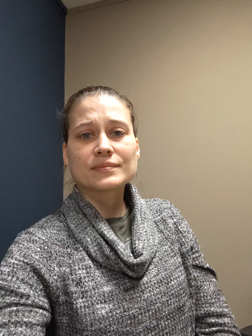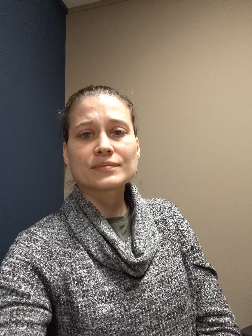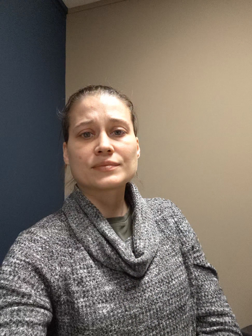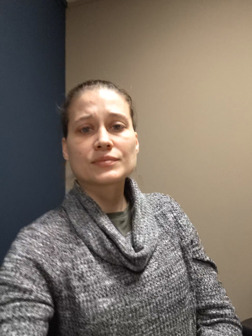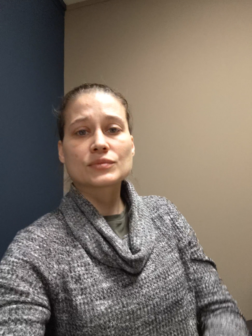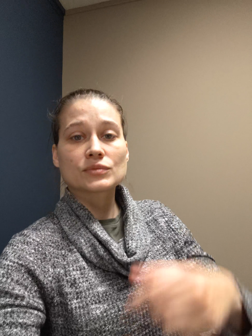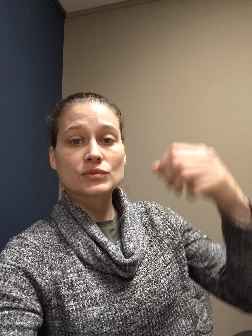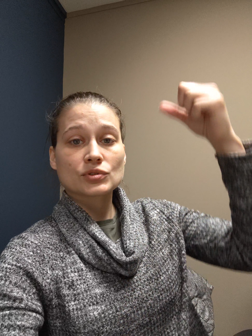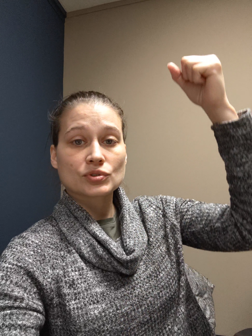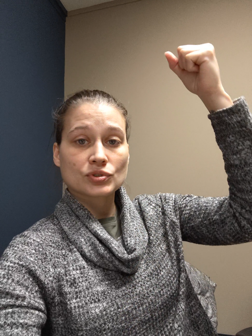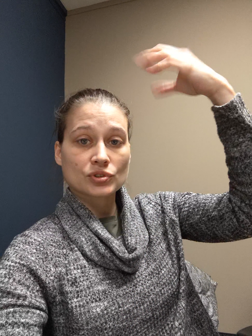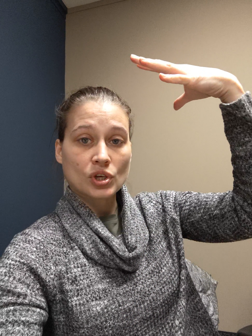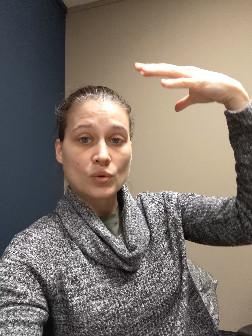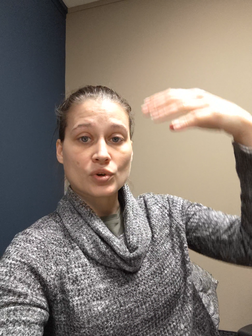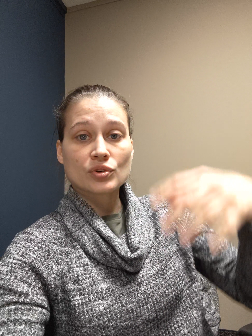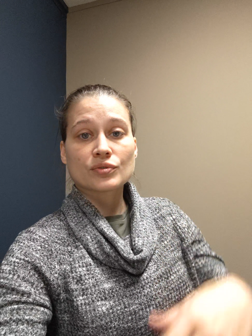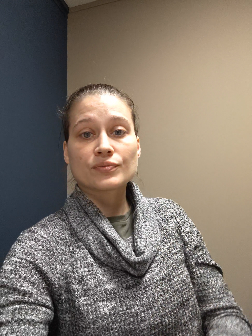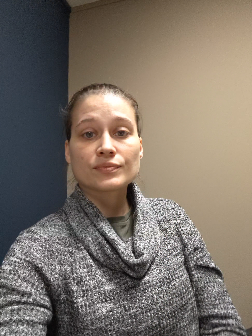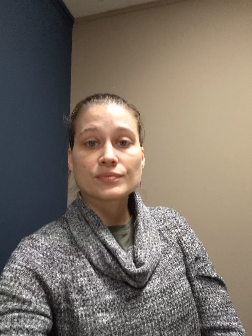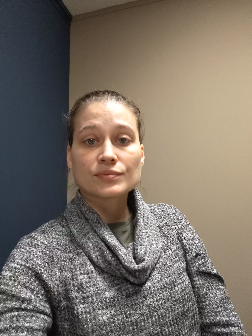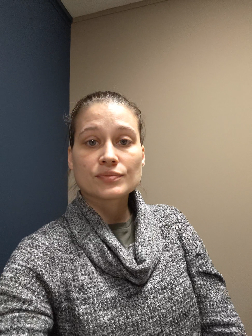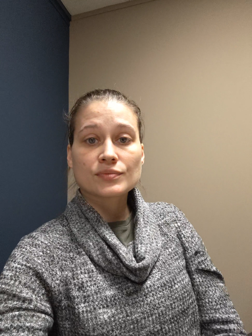shower